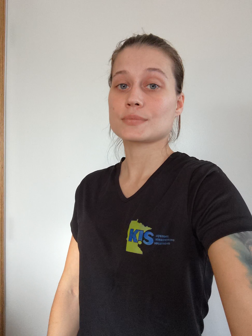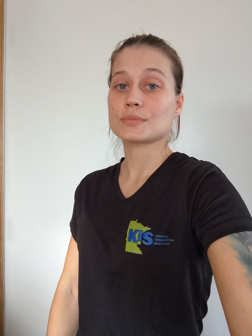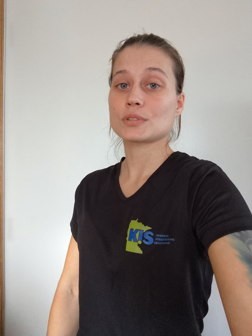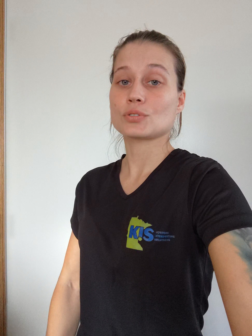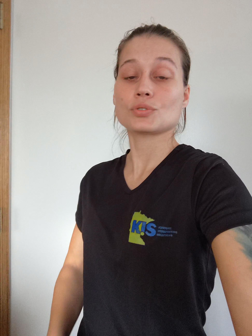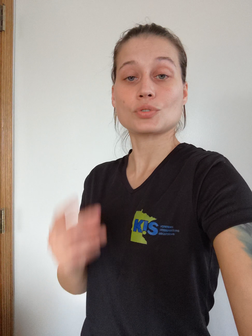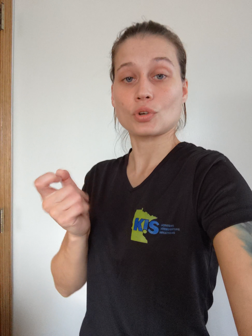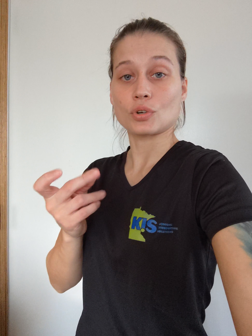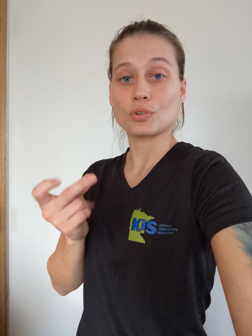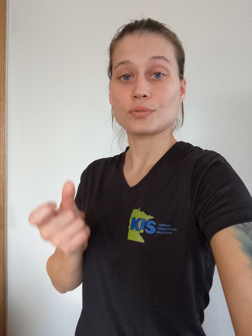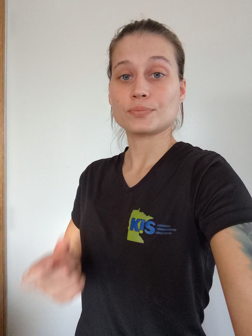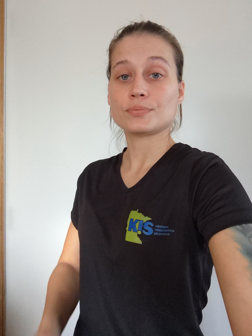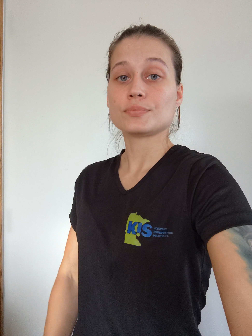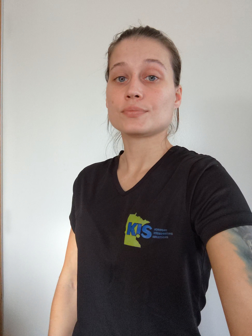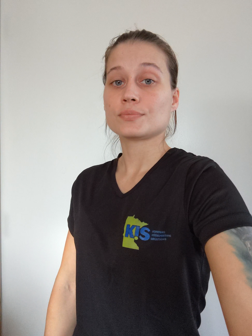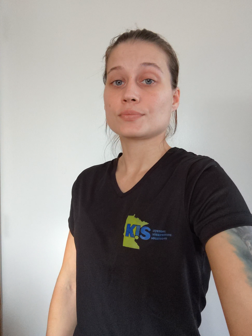dog